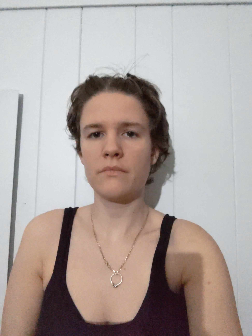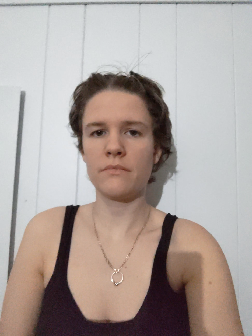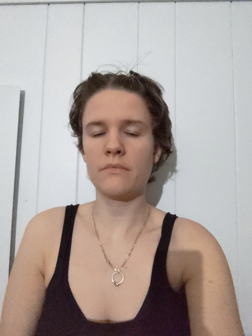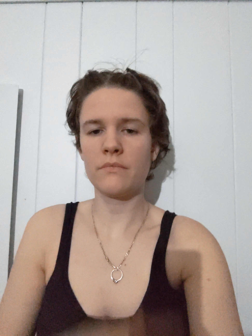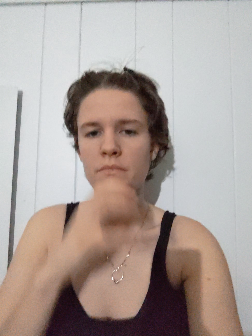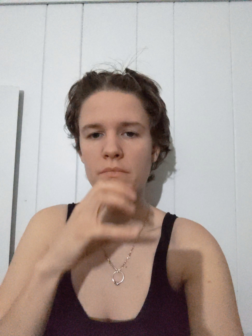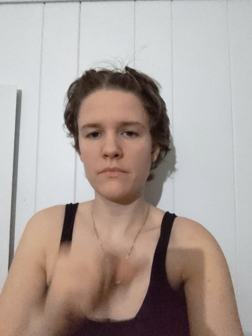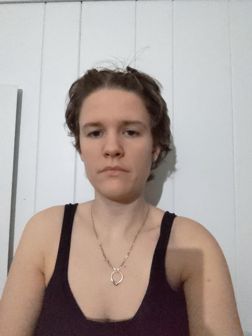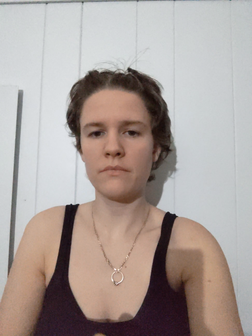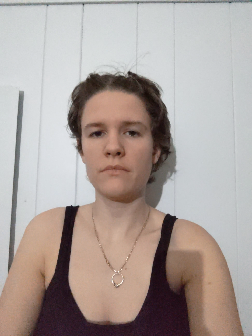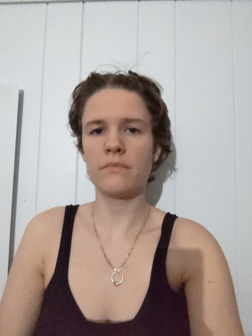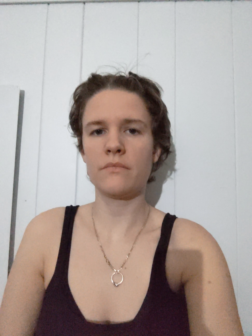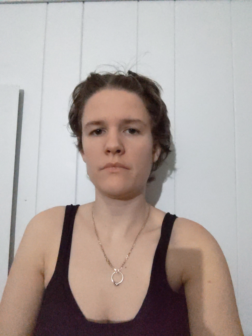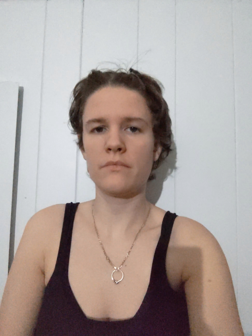old